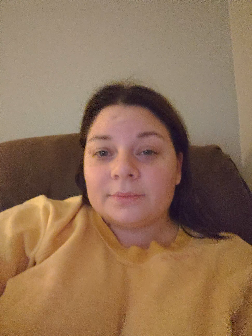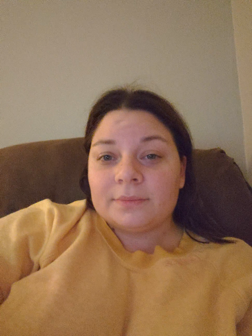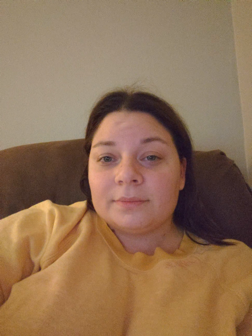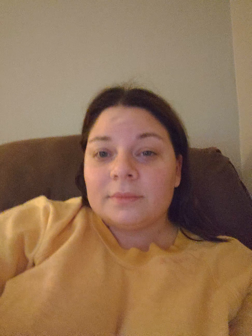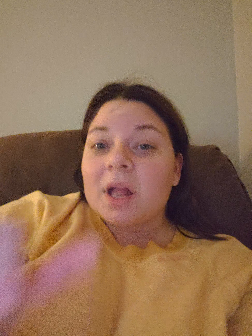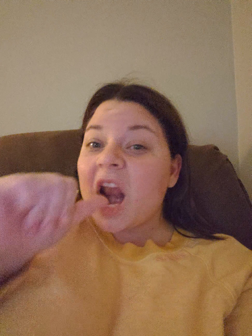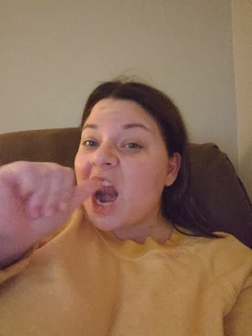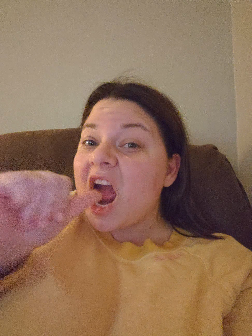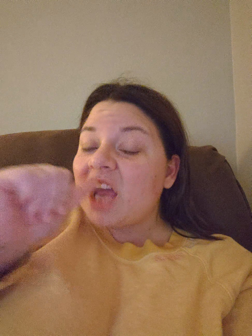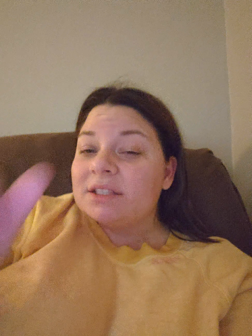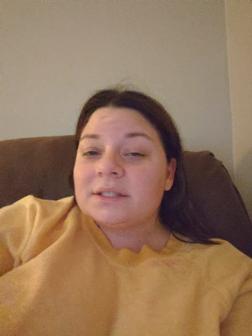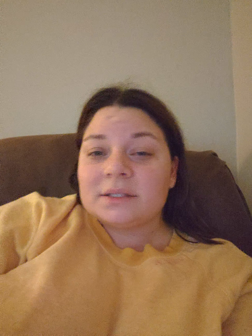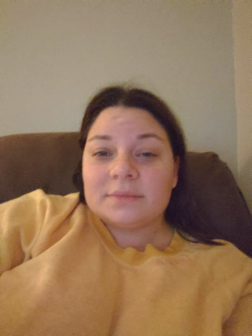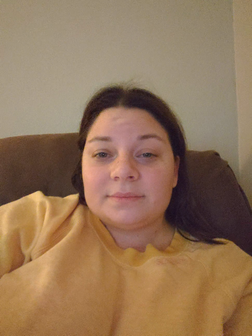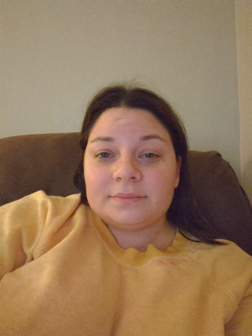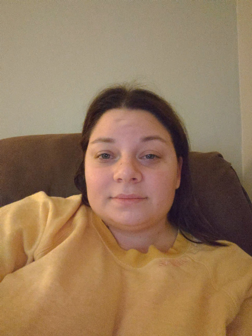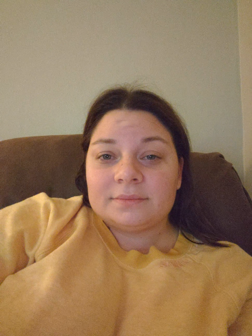nuts